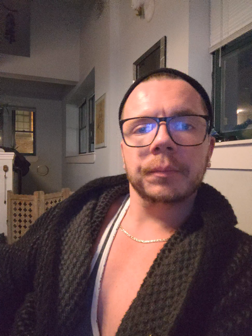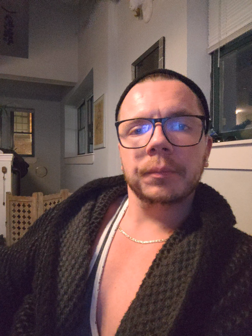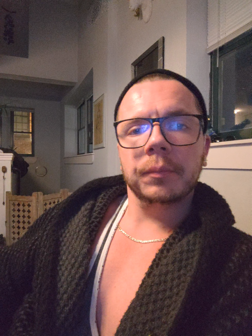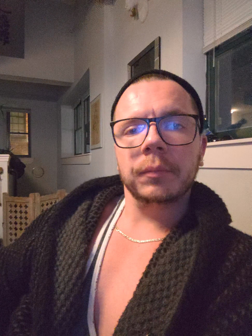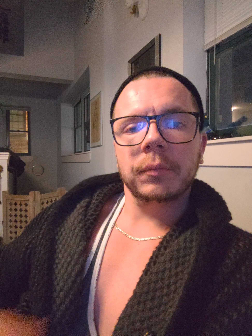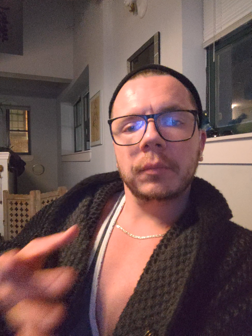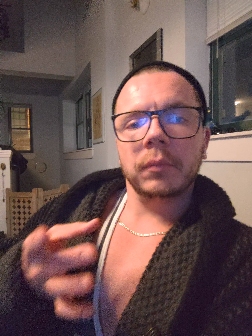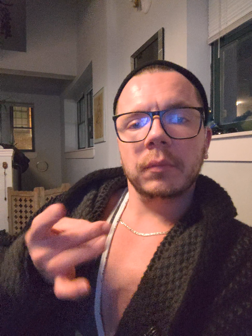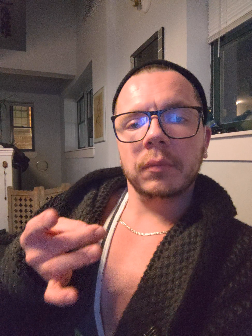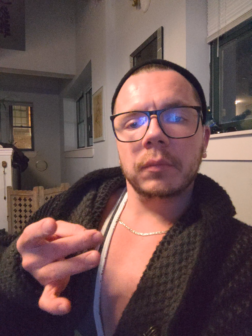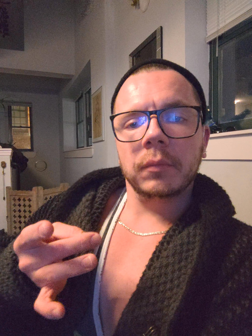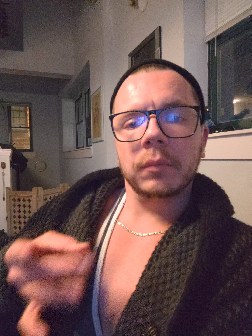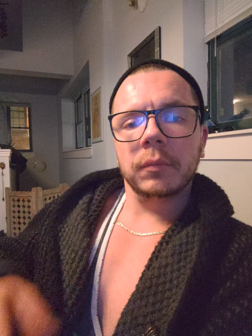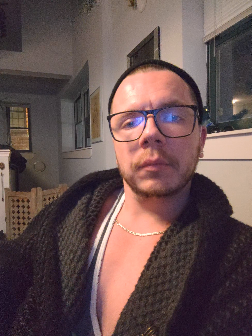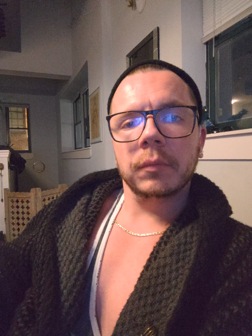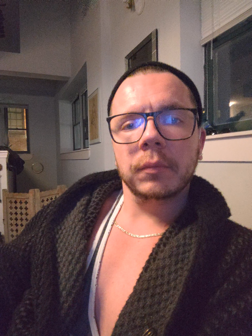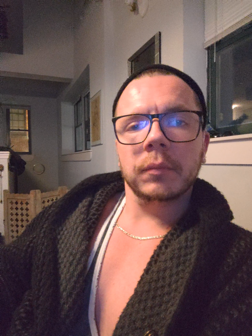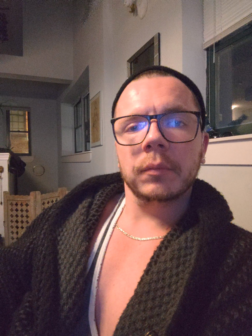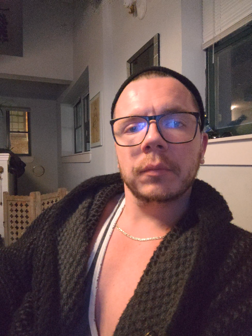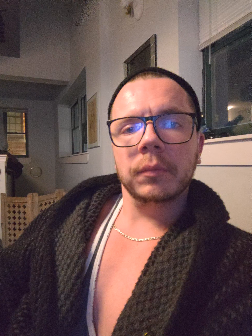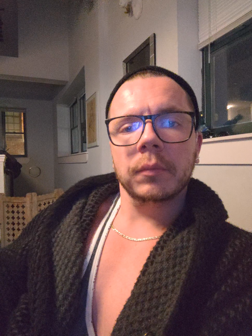sticky